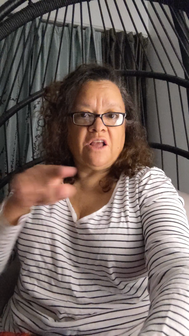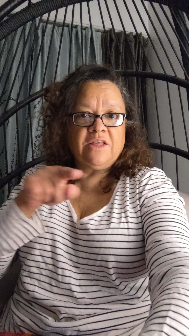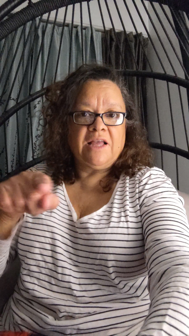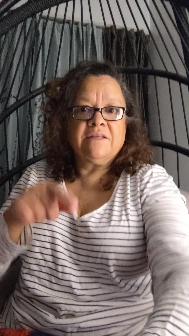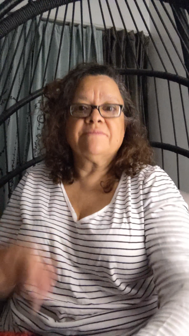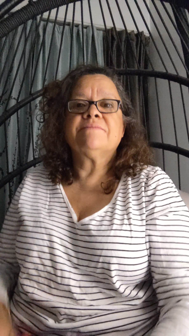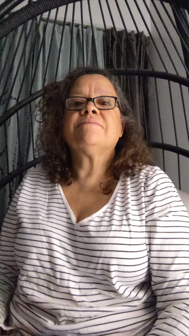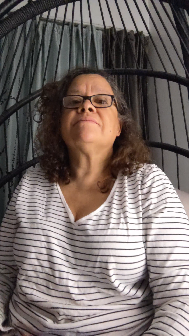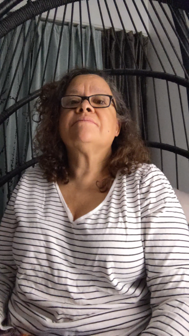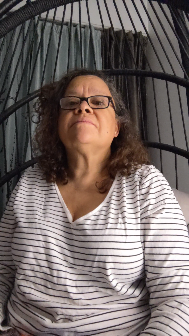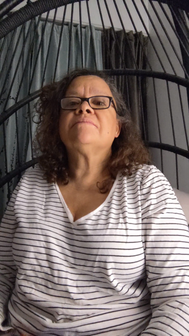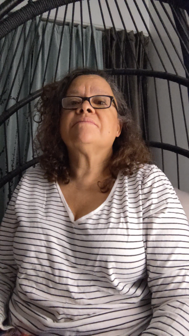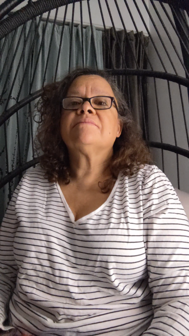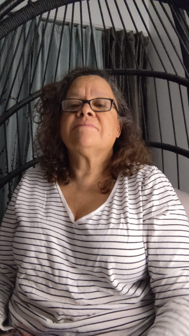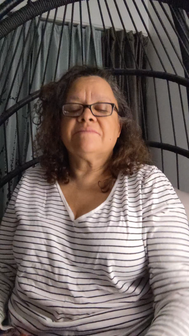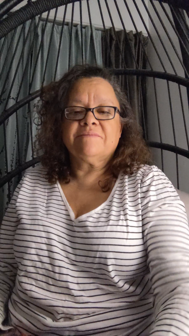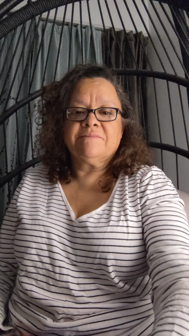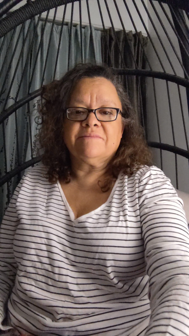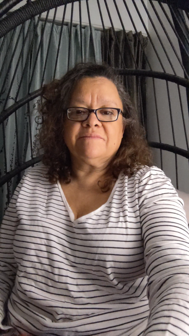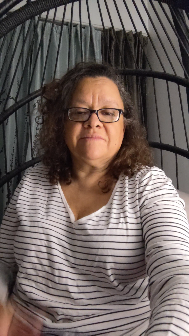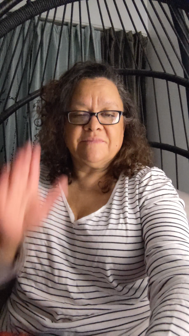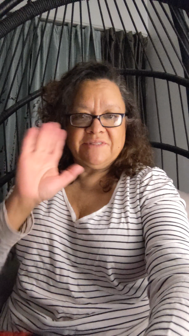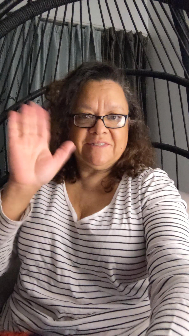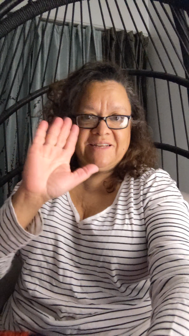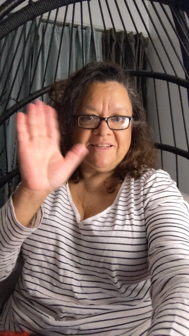hi